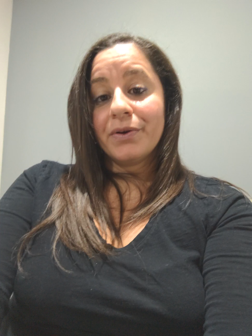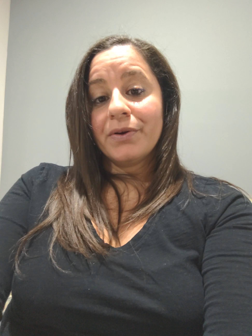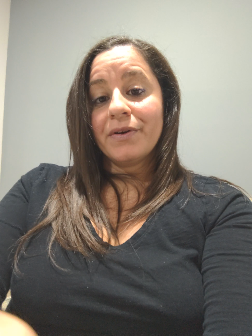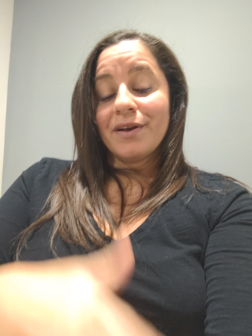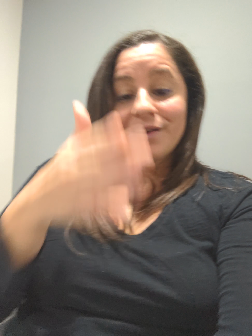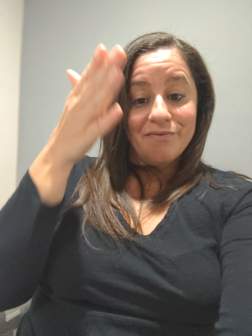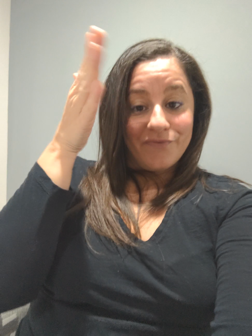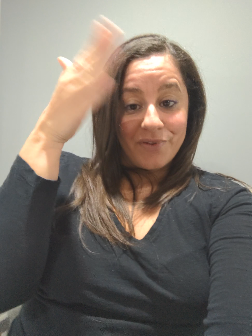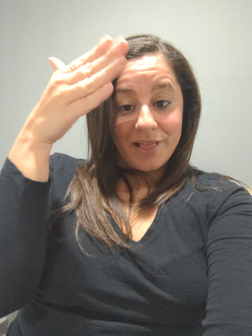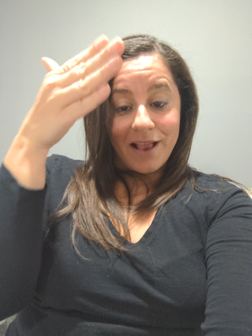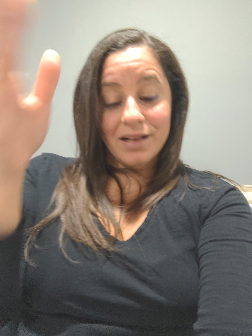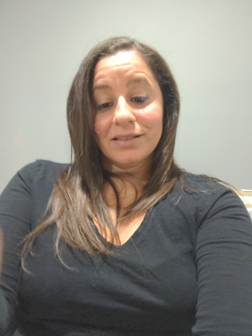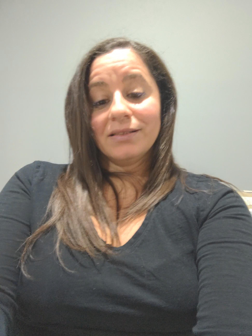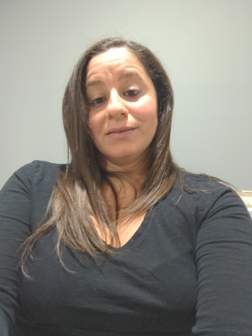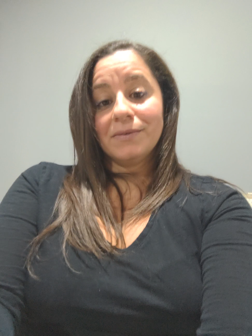flag